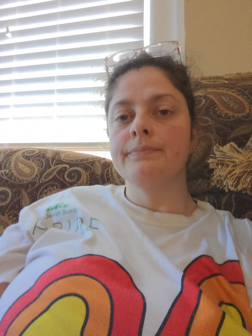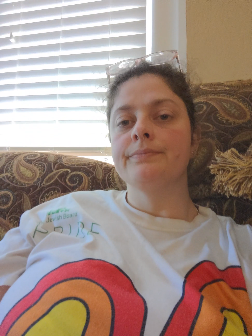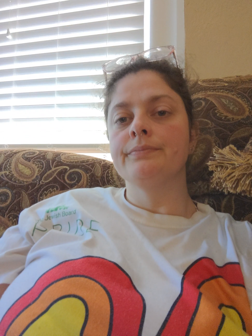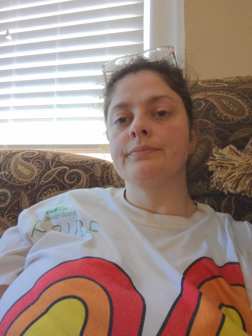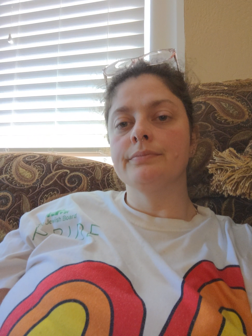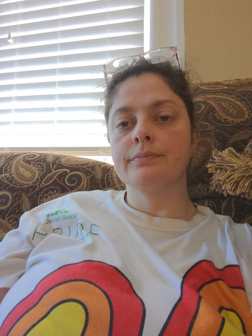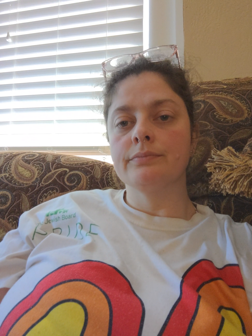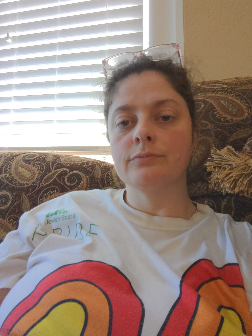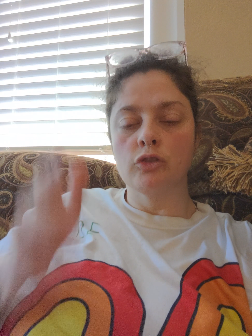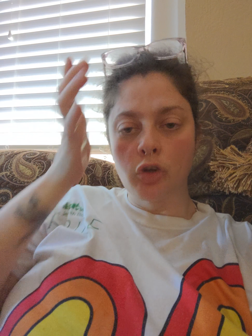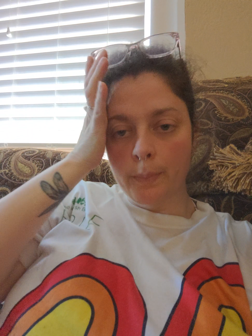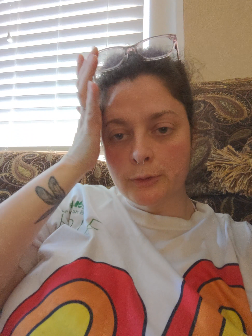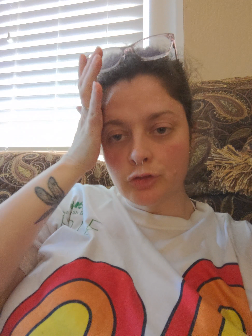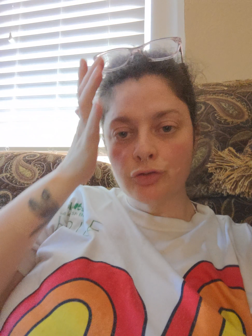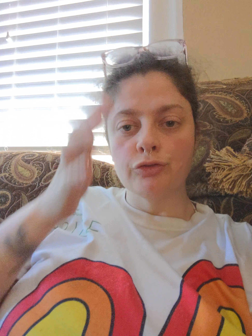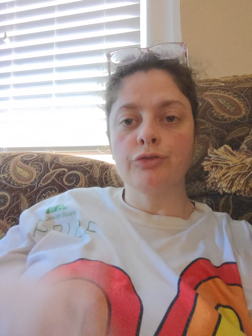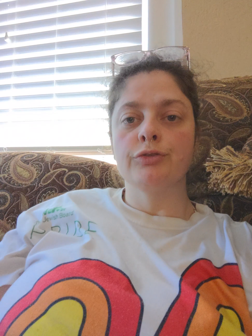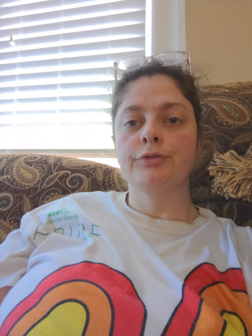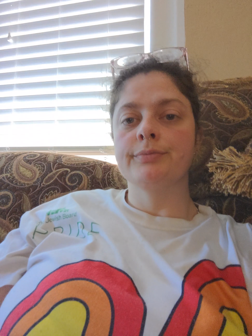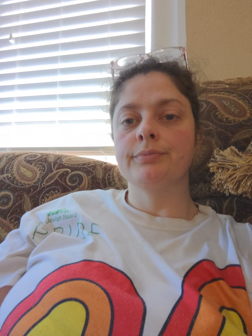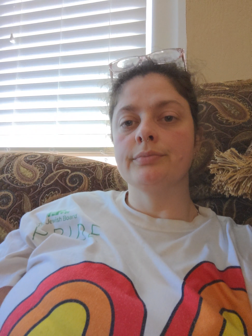garbage